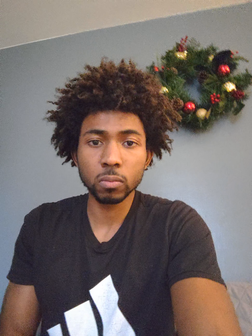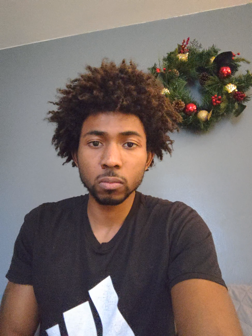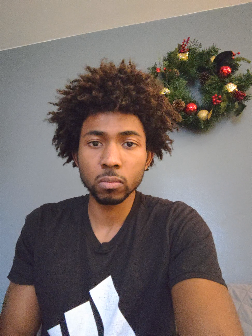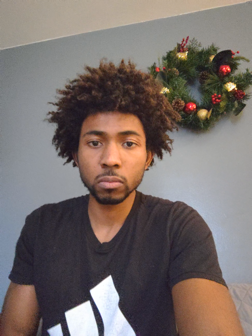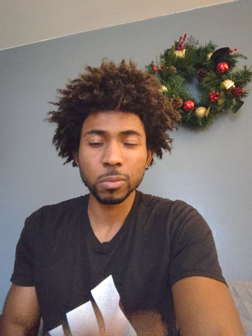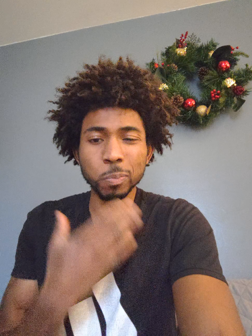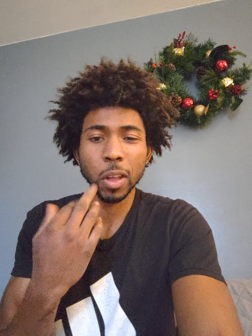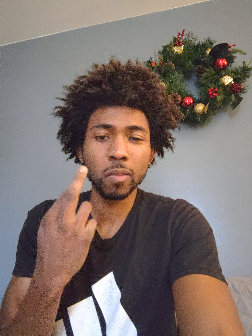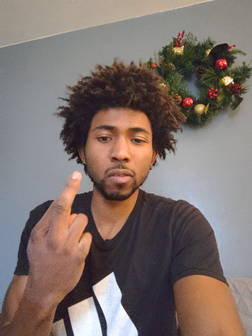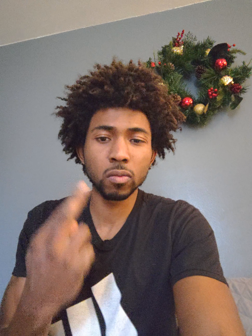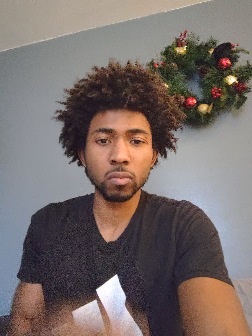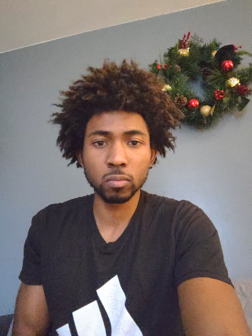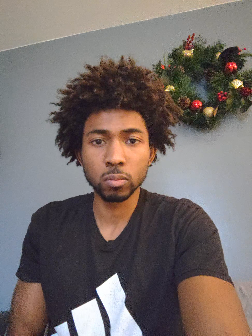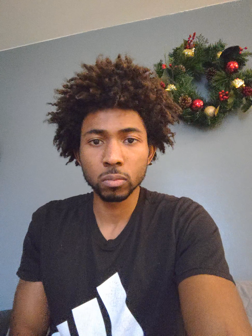beside